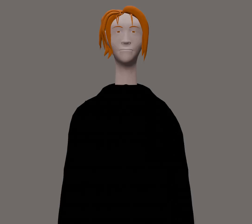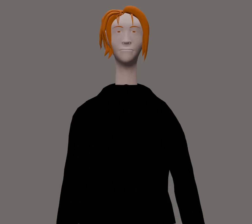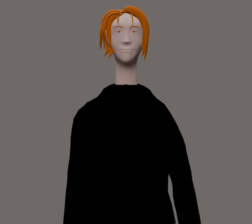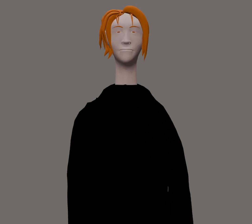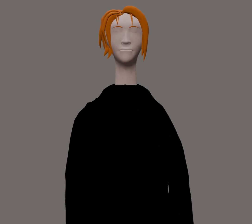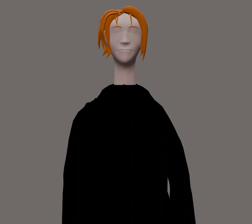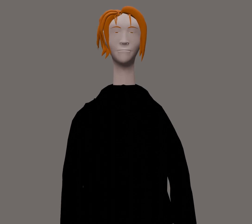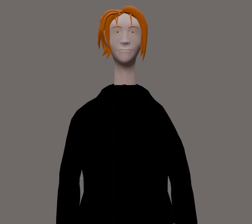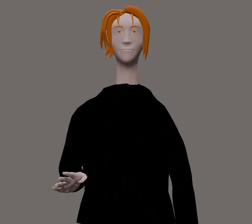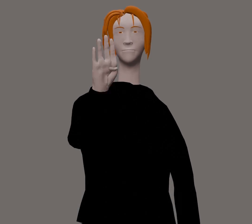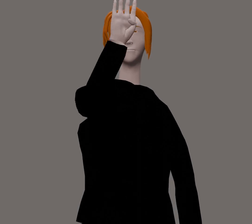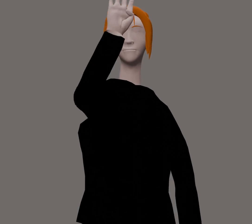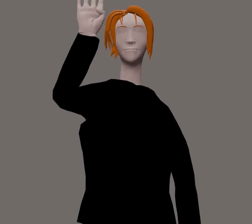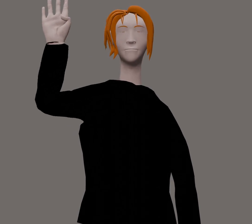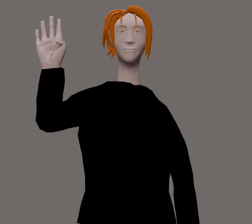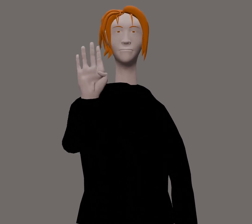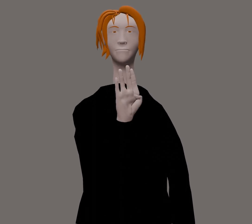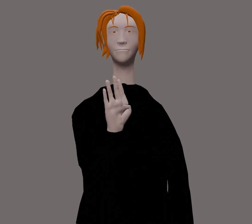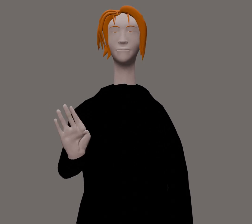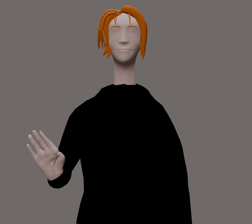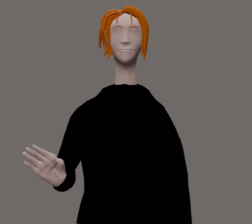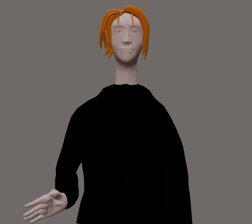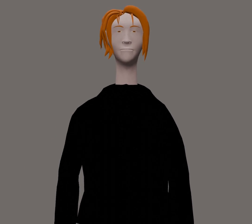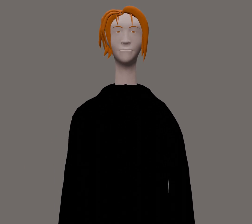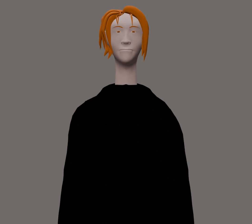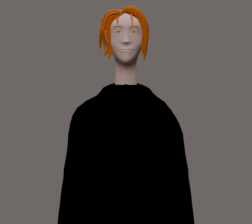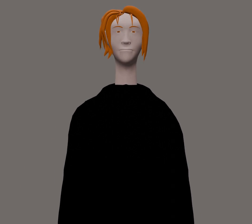Brazil